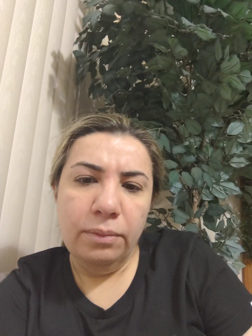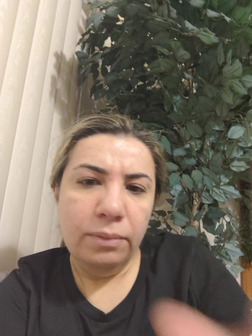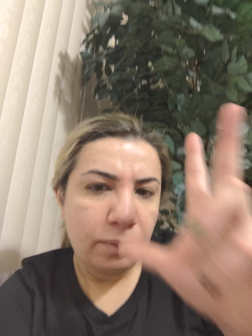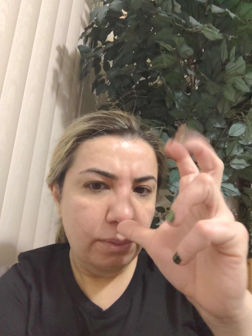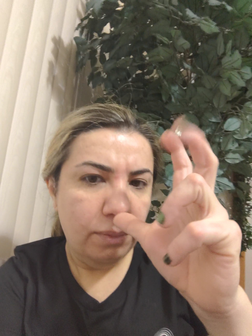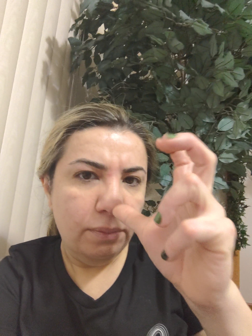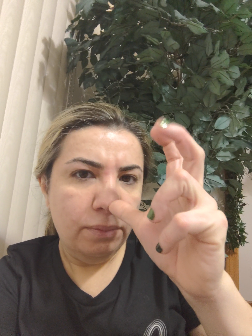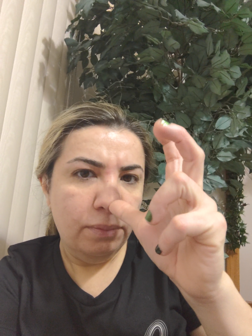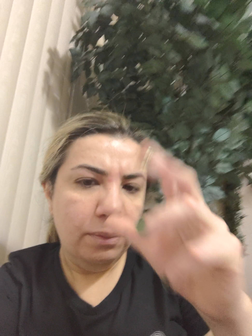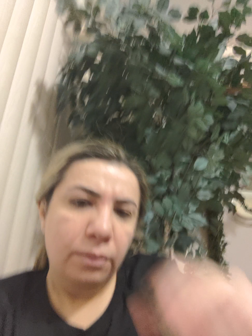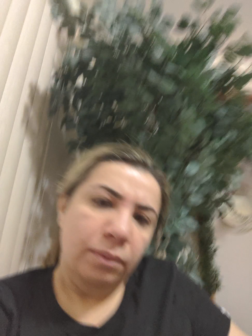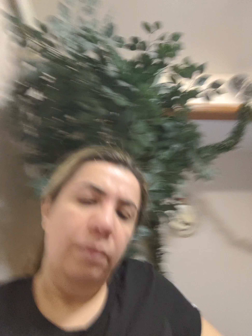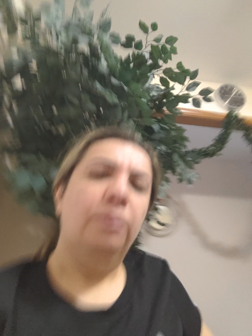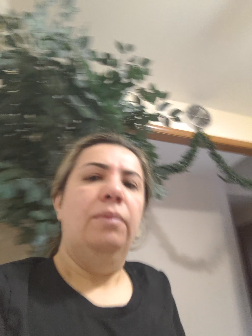bug